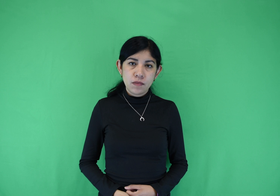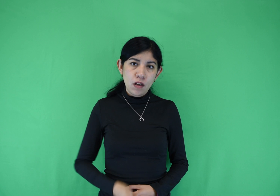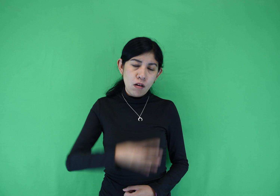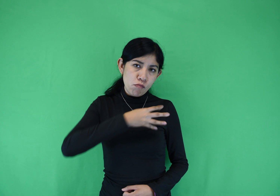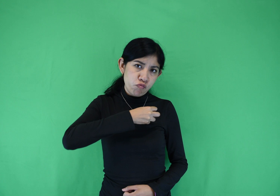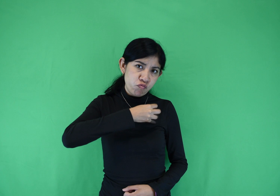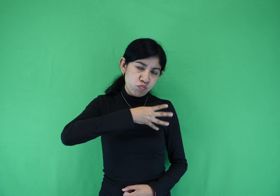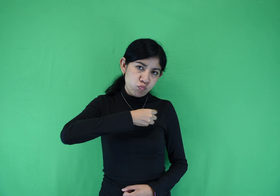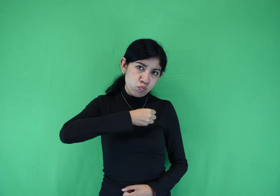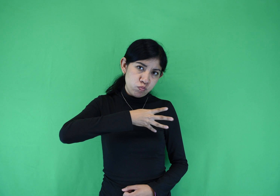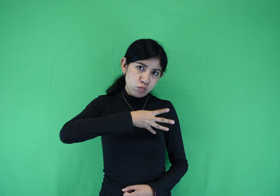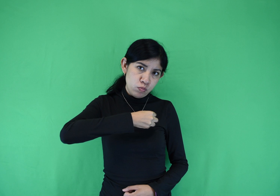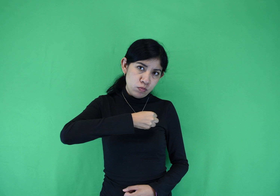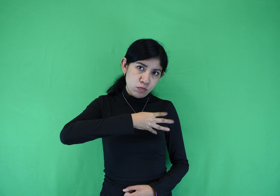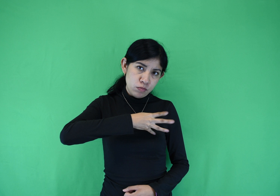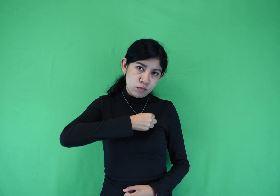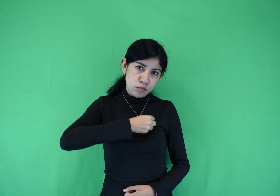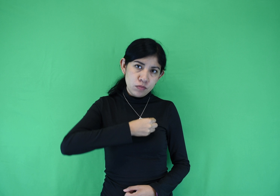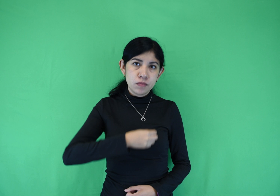palpitación